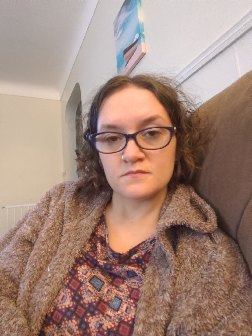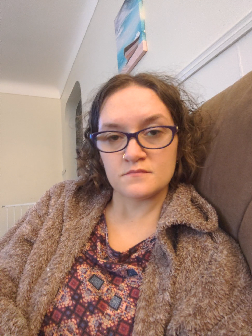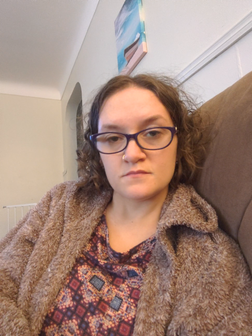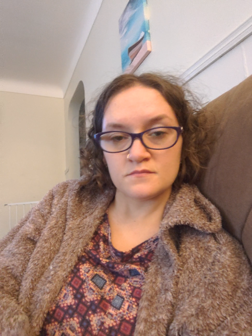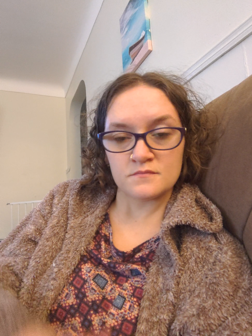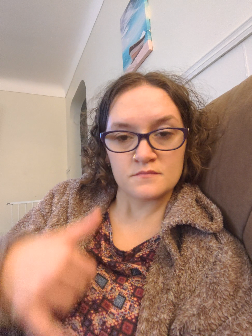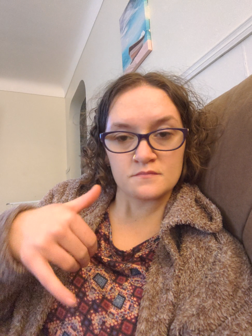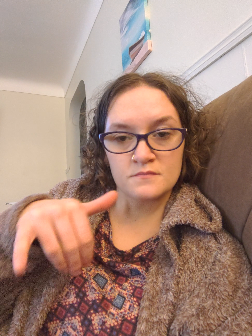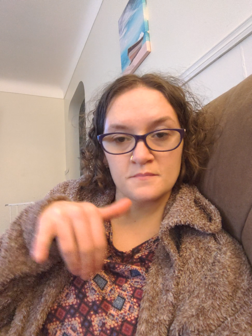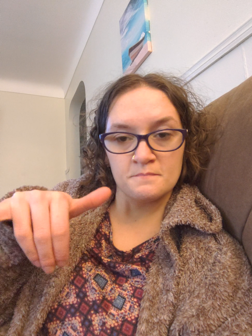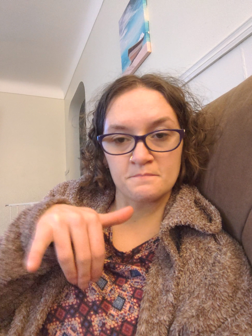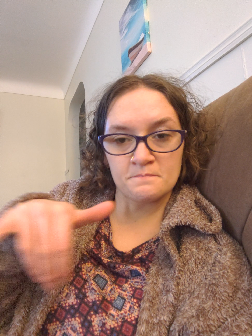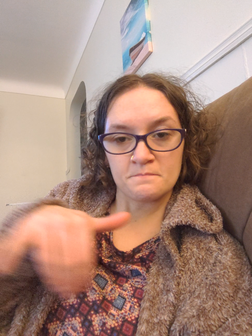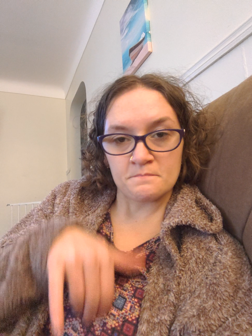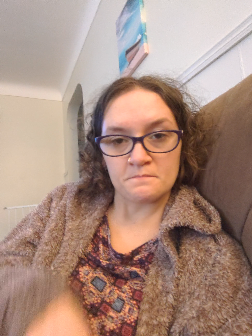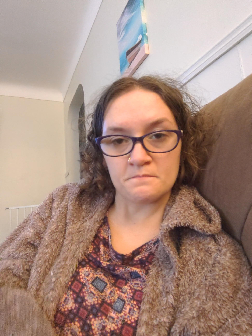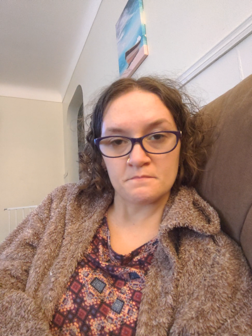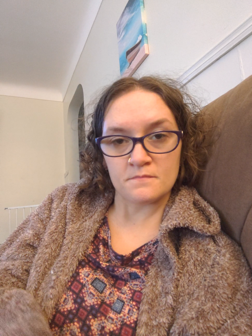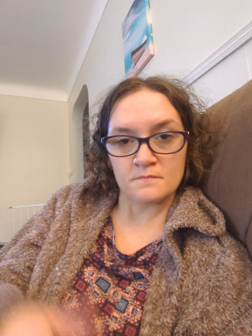same